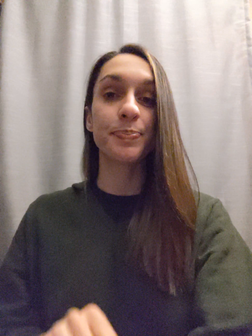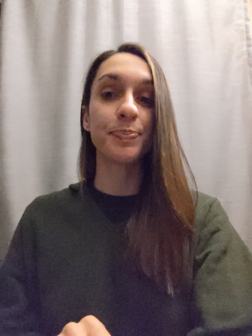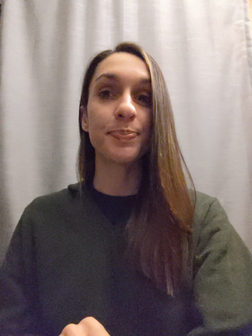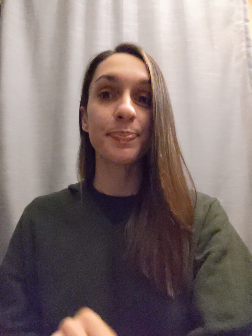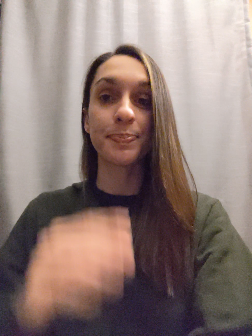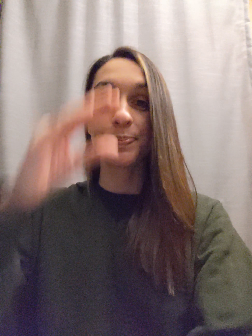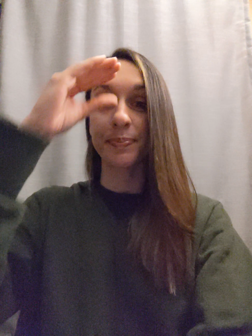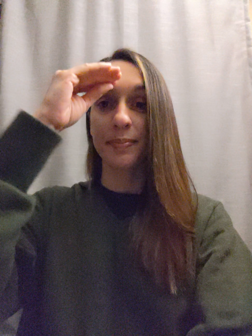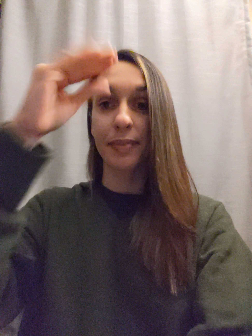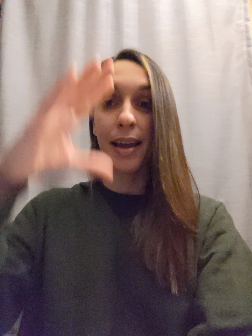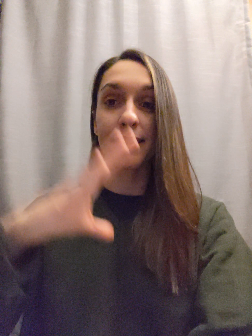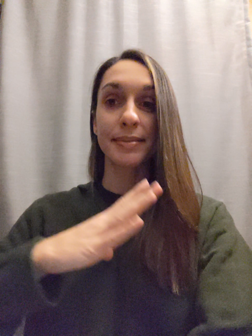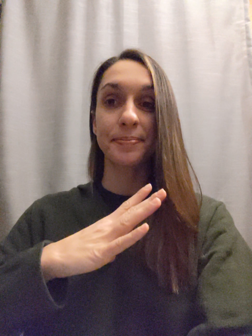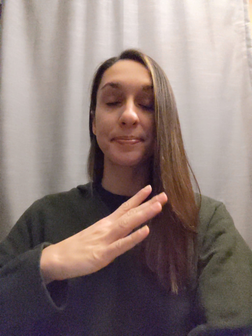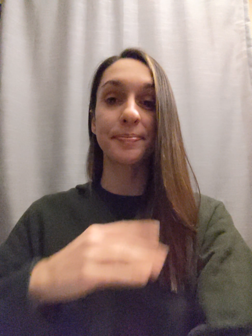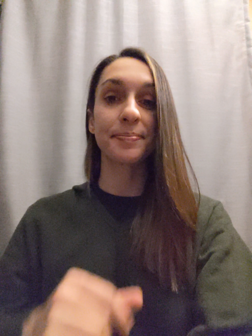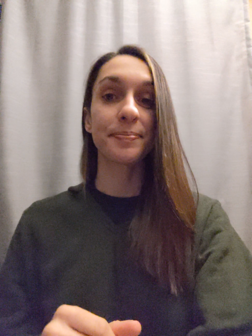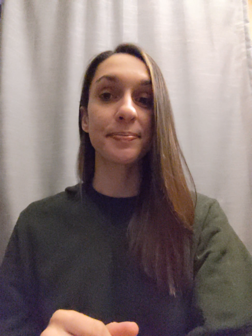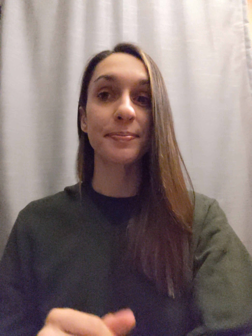man